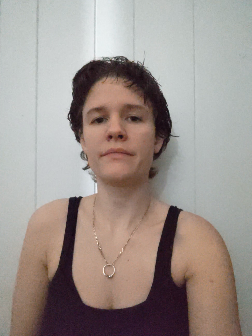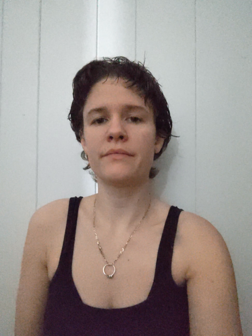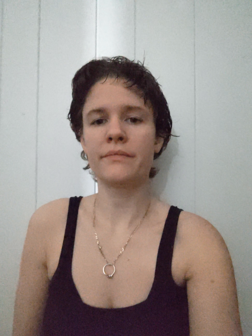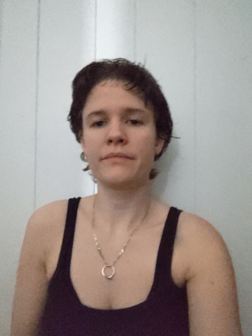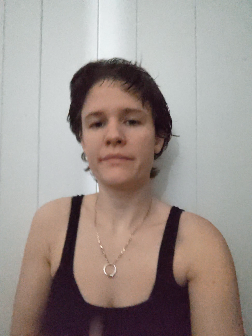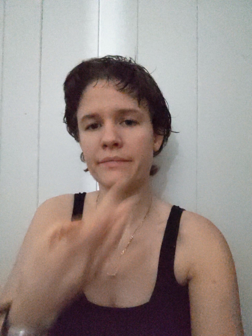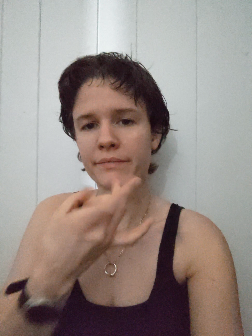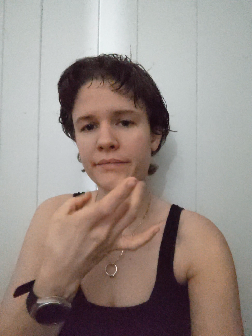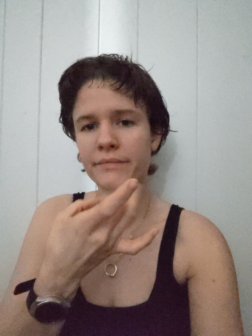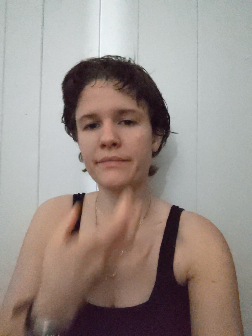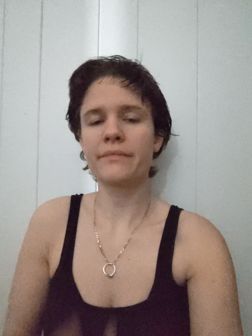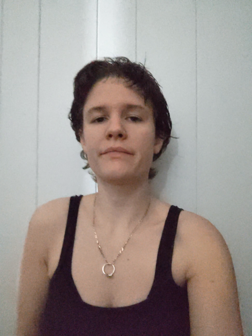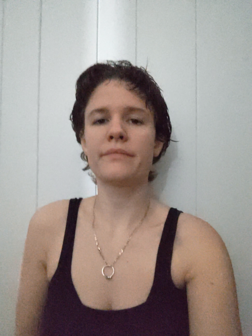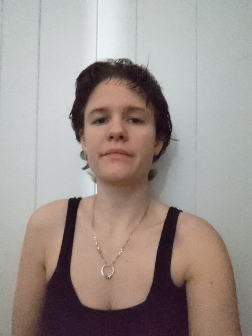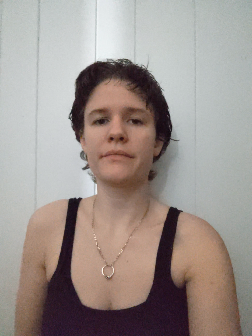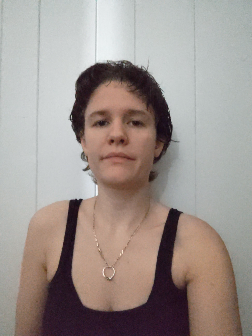snack